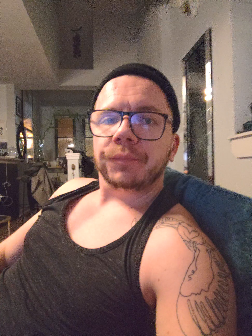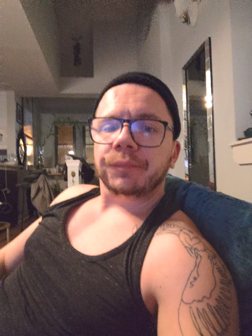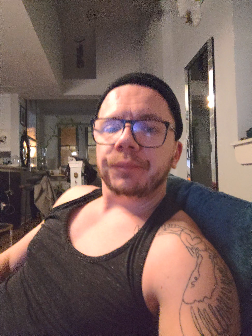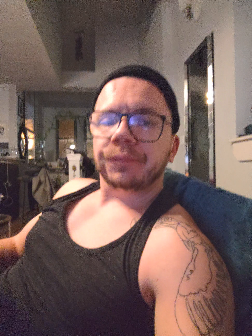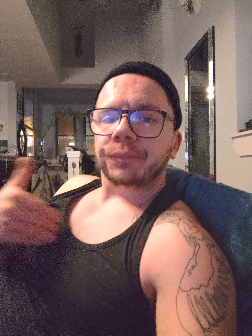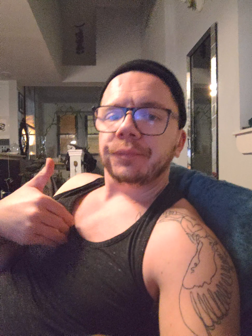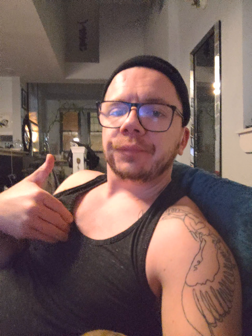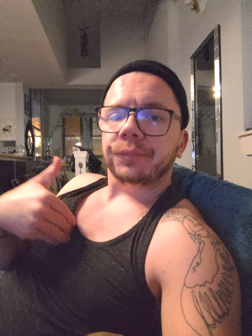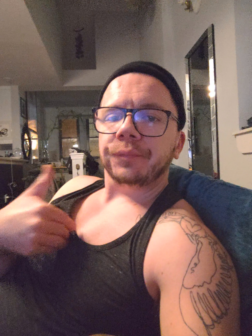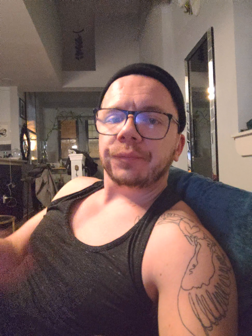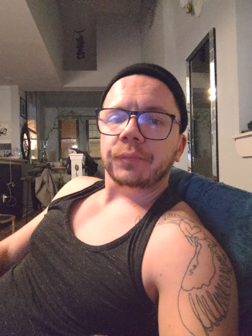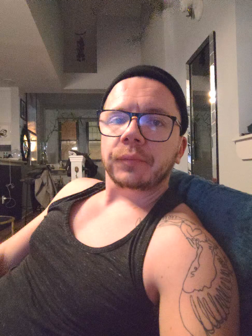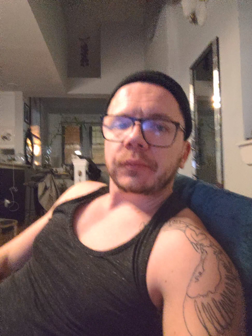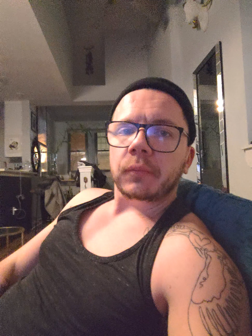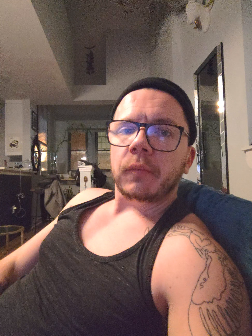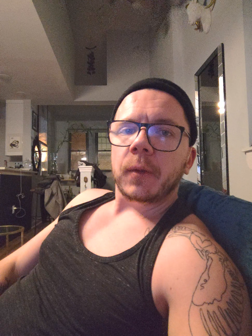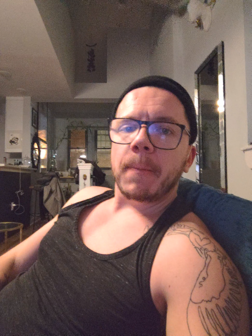animal